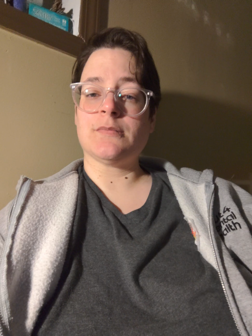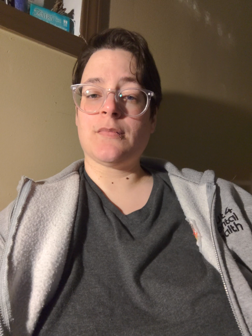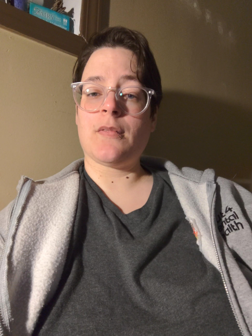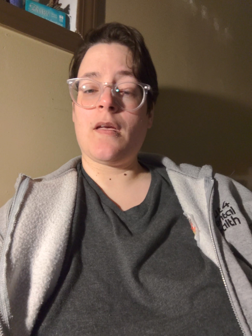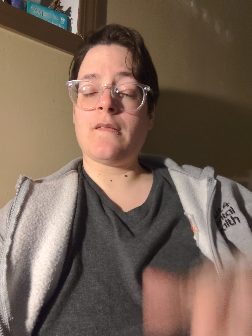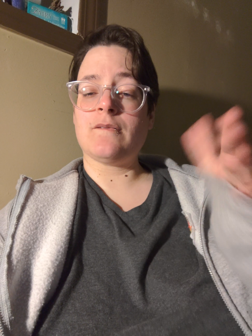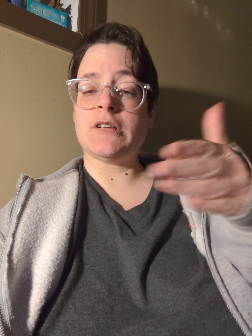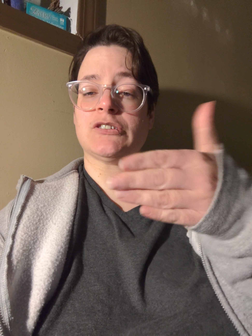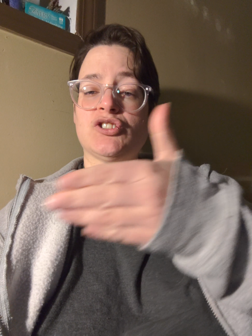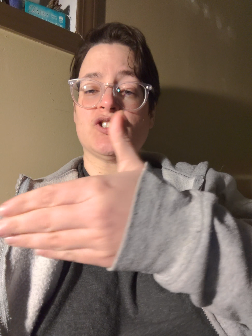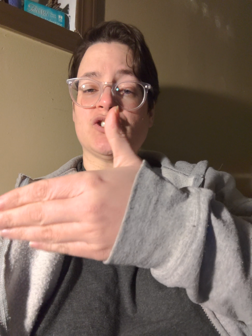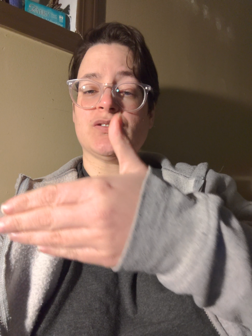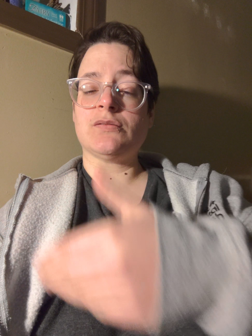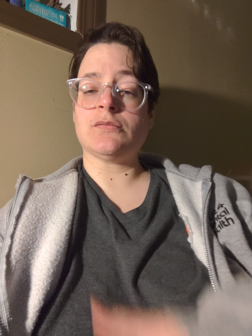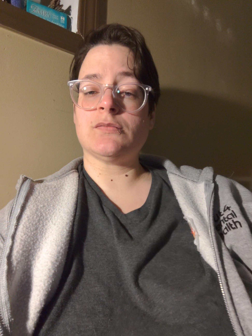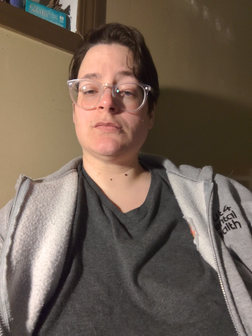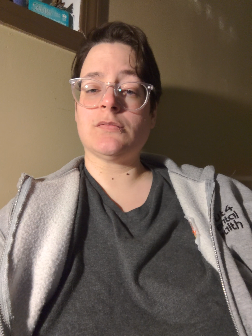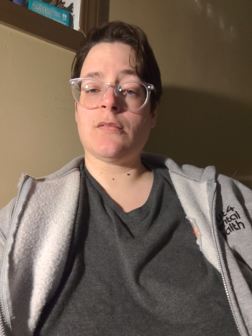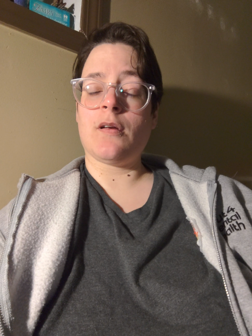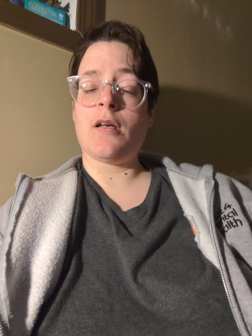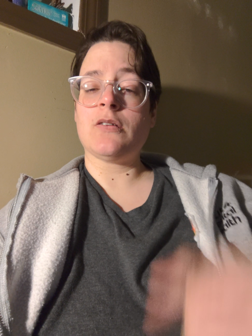fish